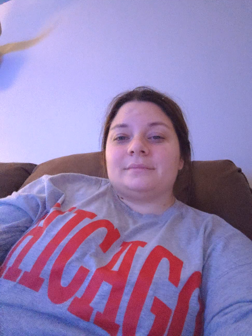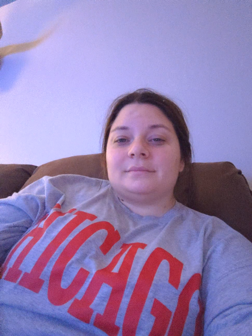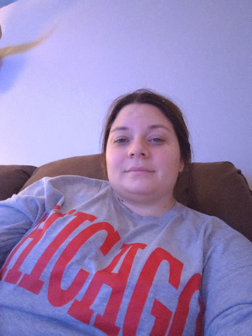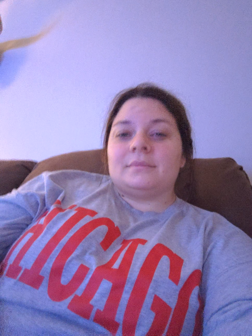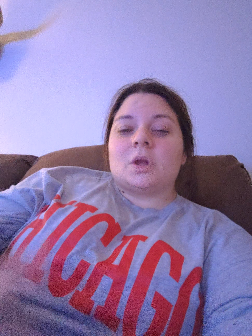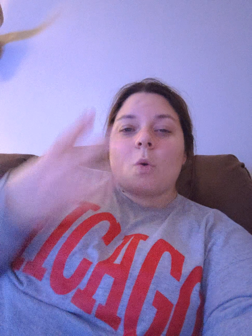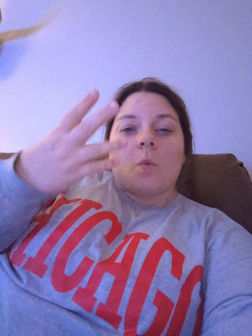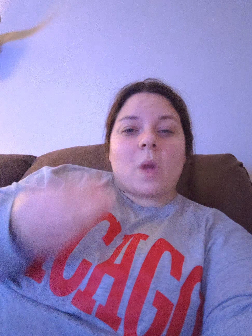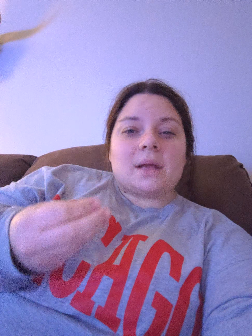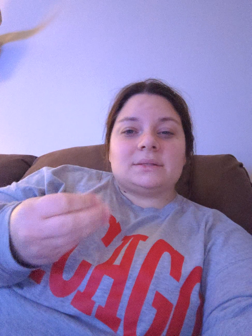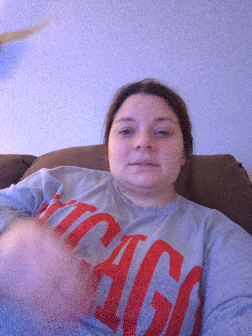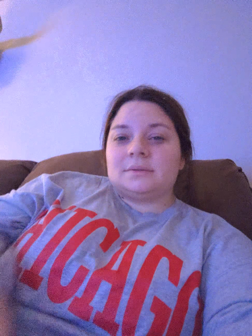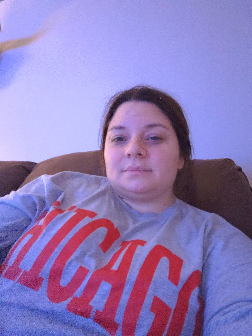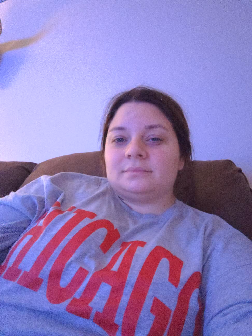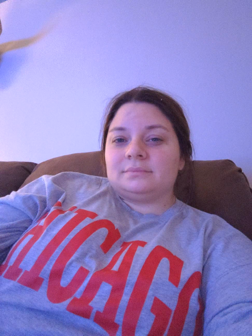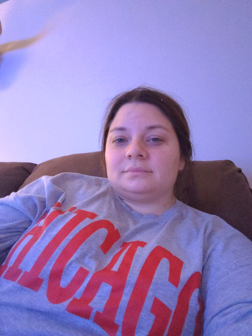wet